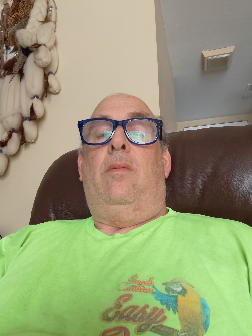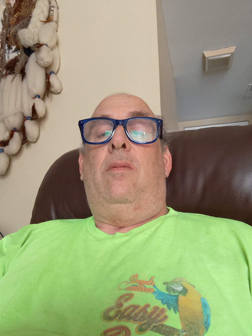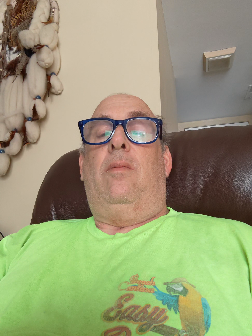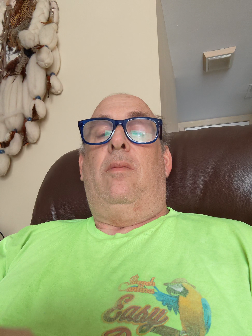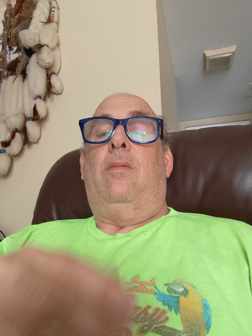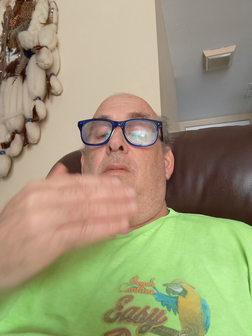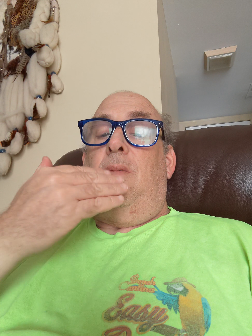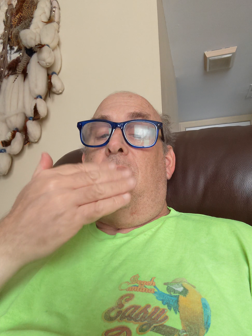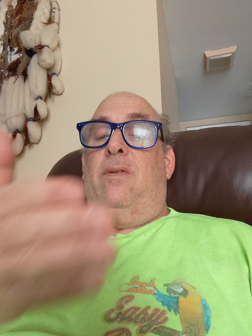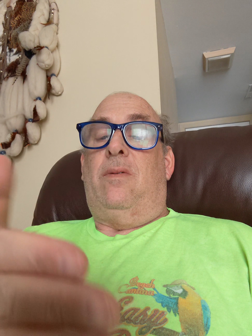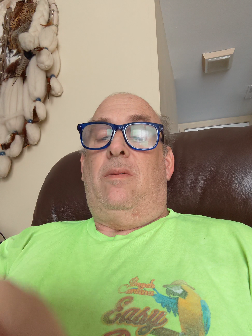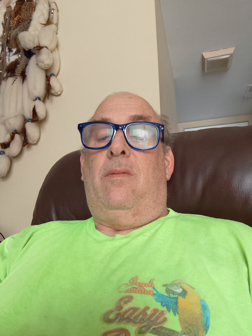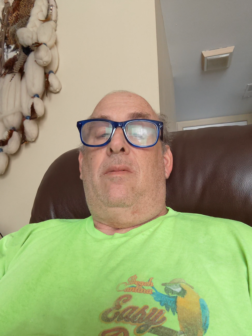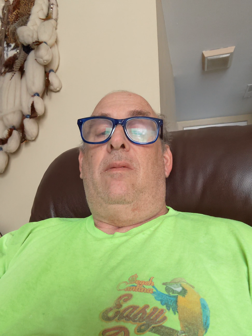thank you